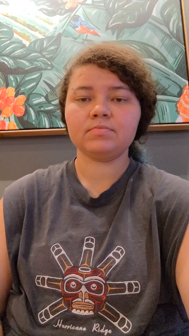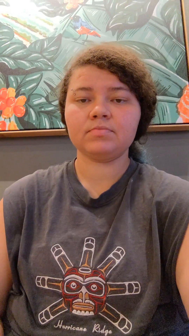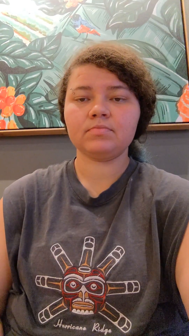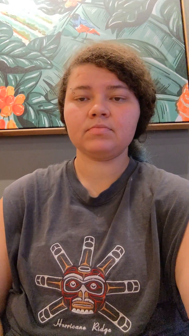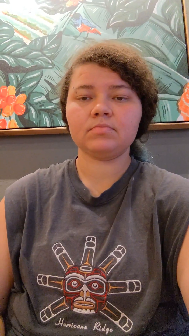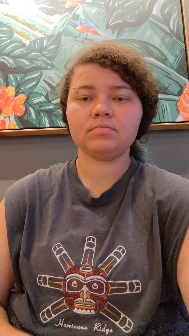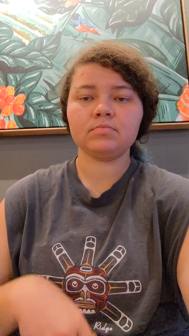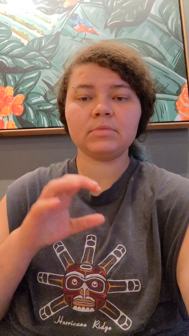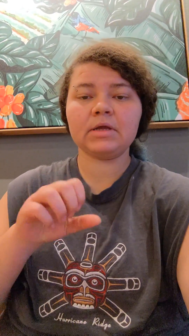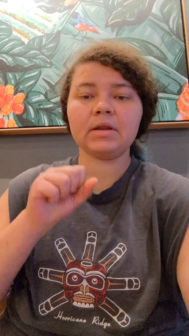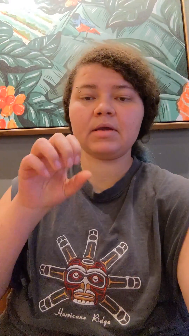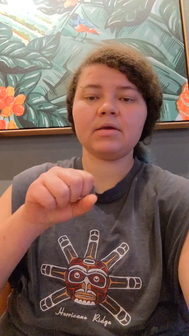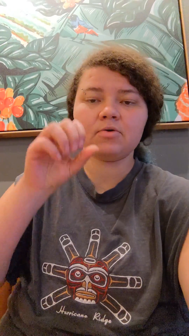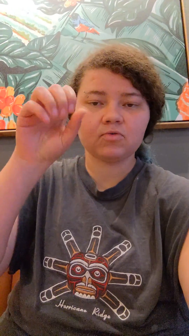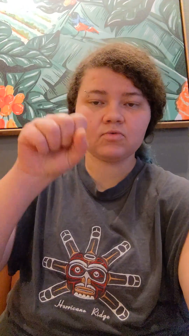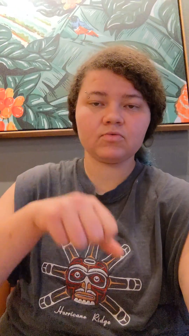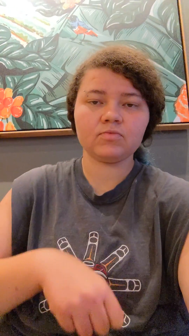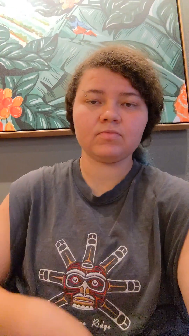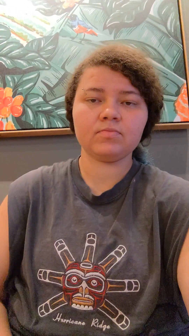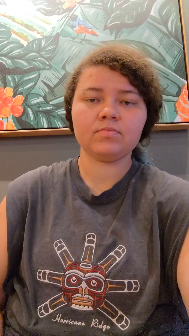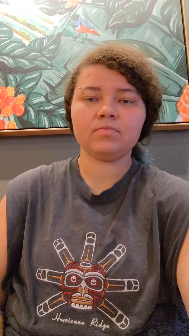ladder